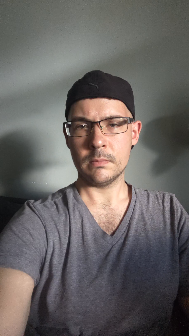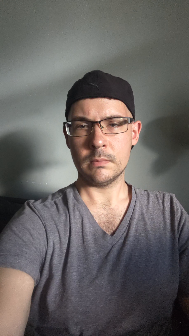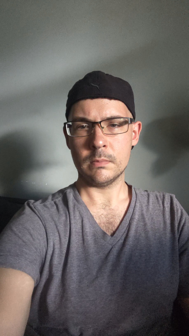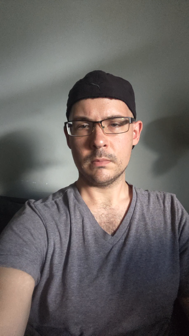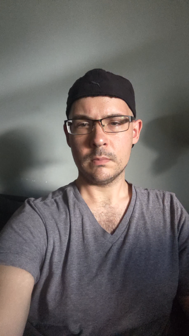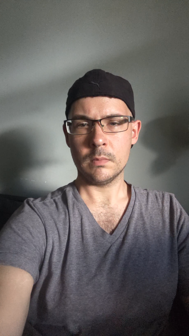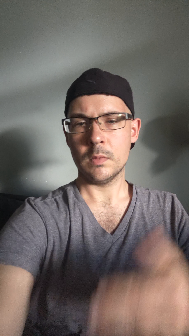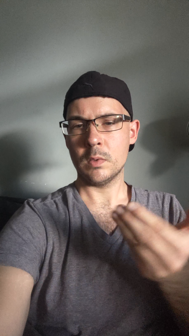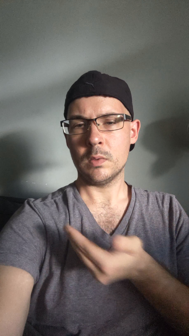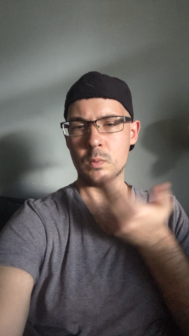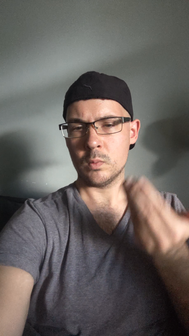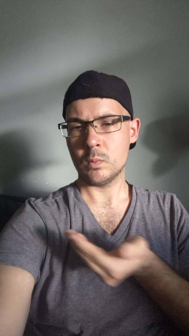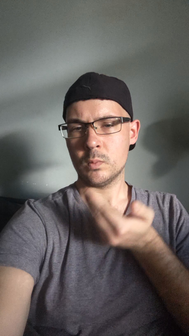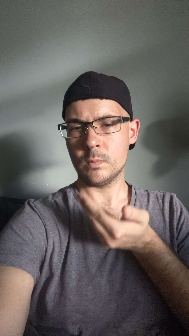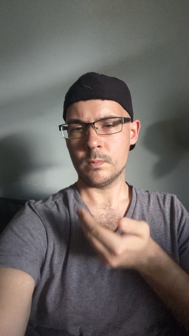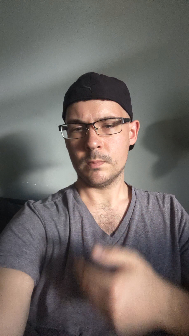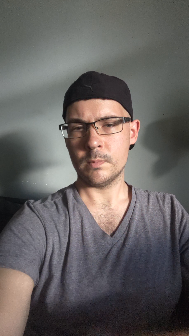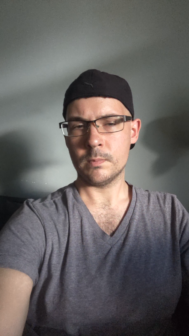new